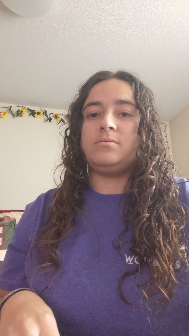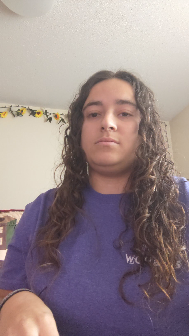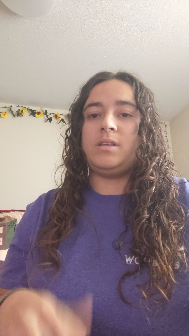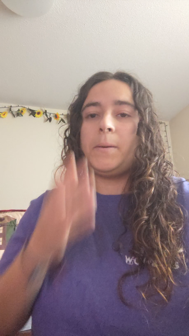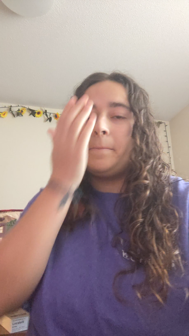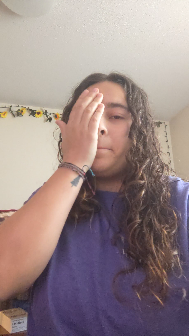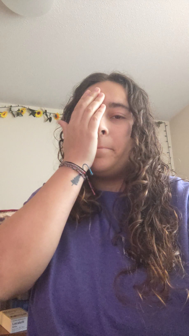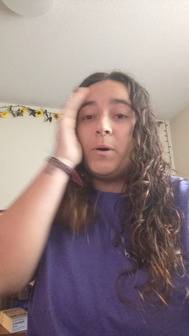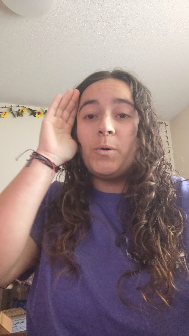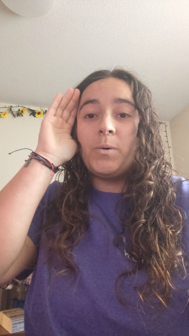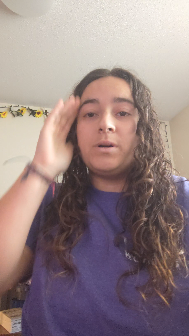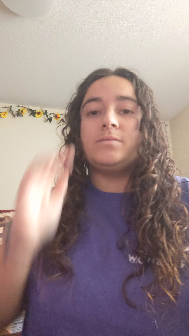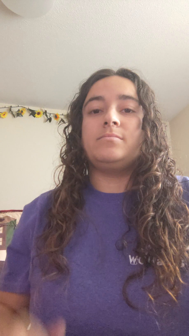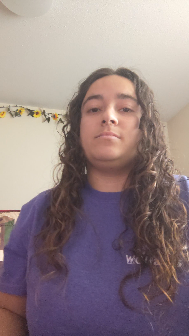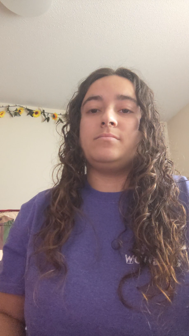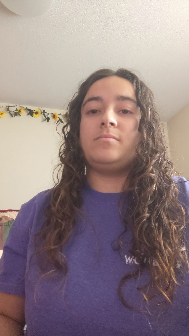peekaboo